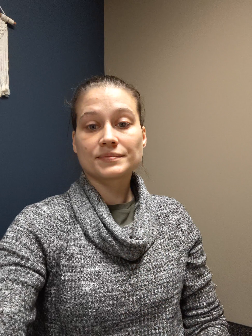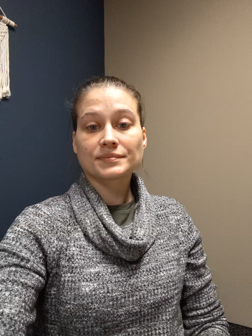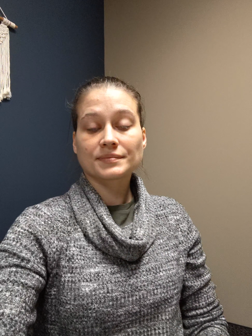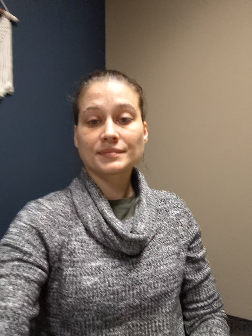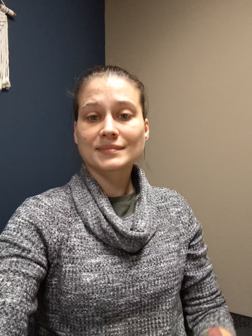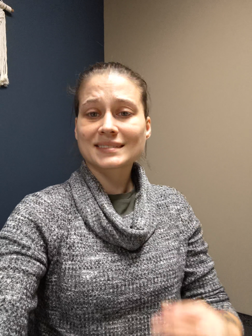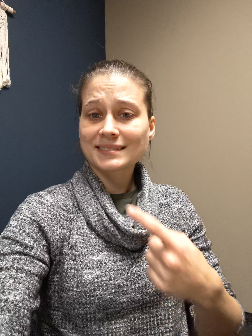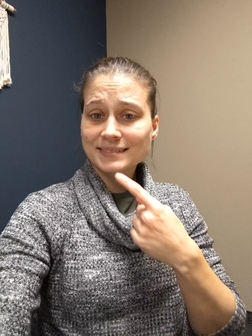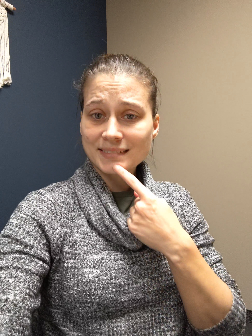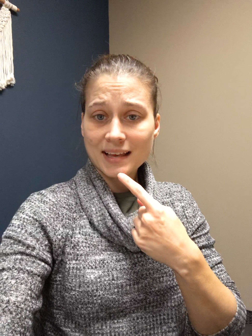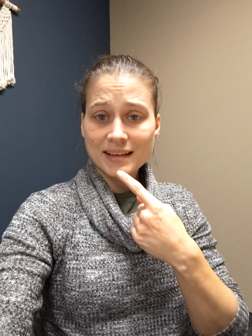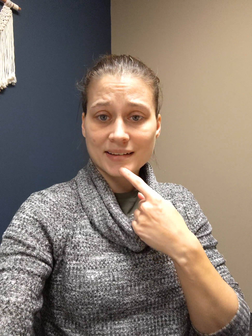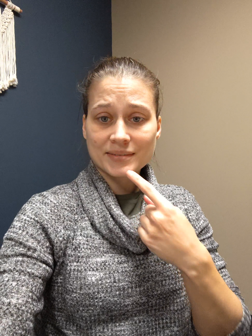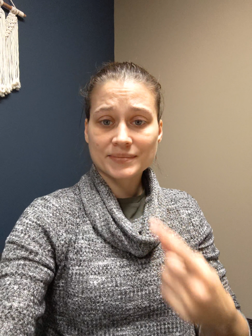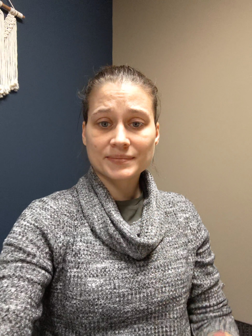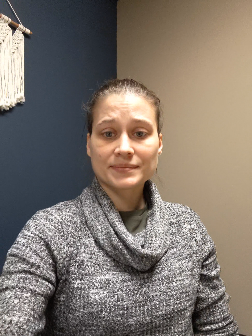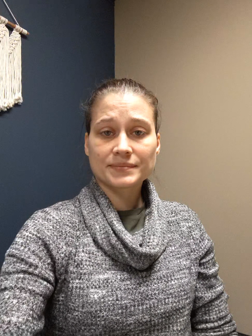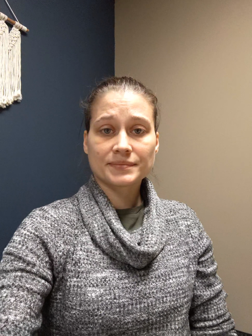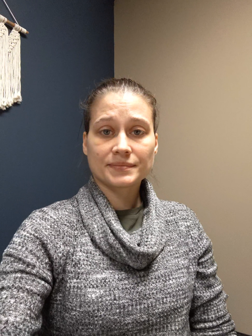say